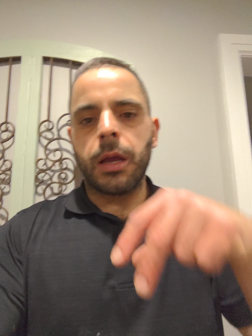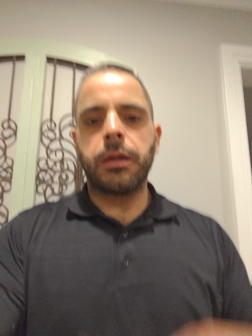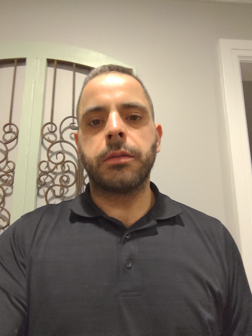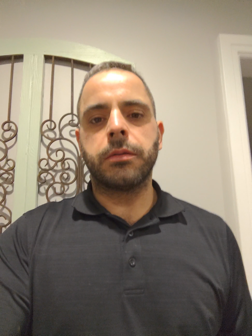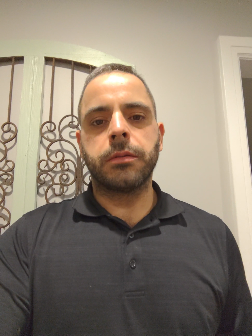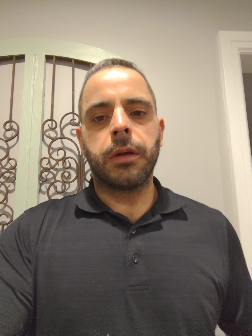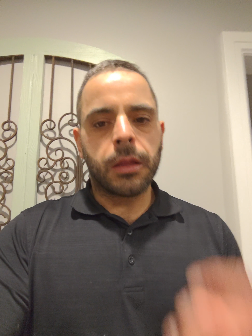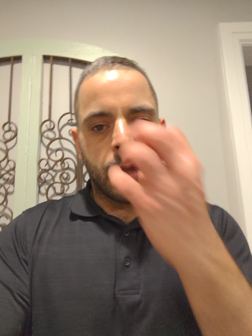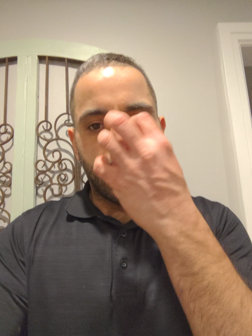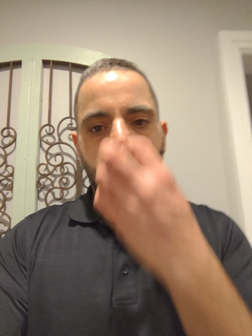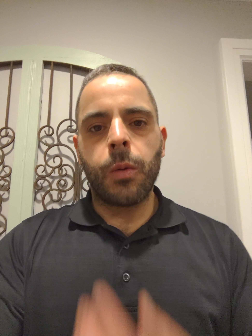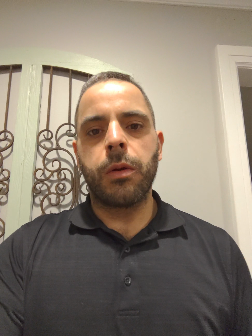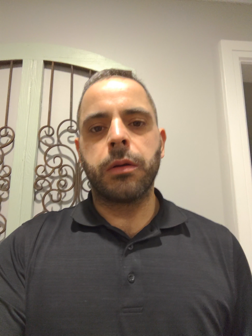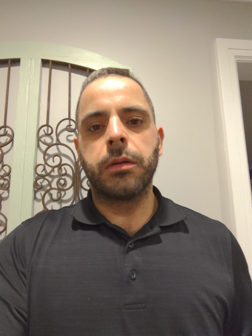clown